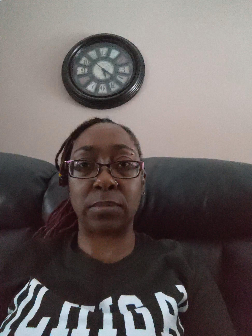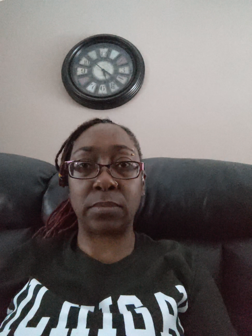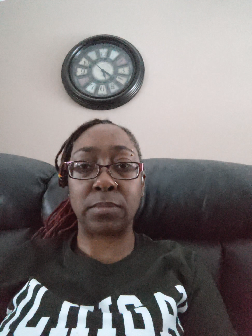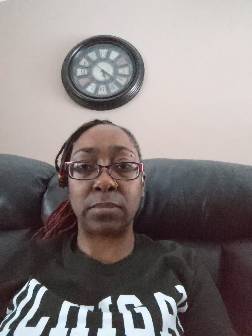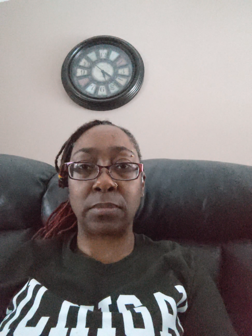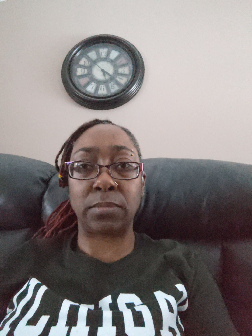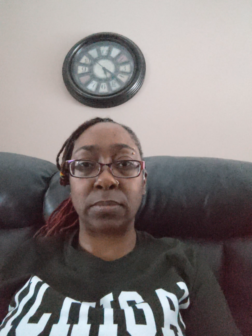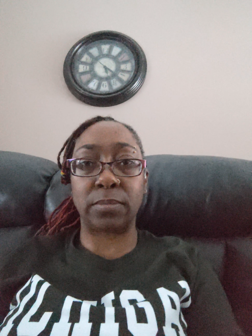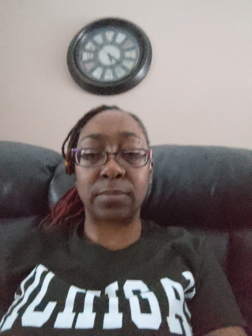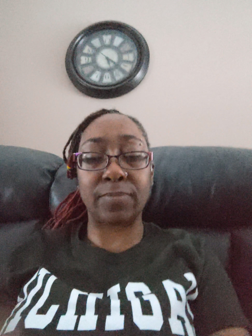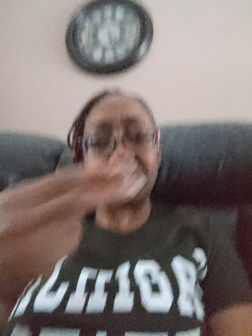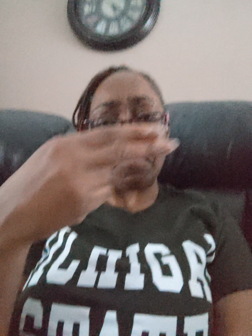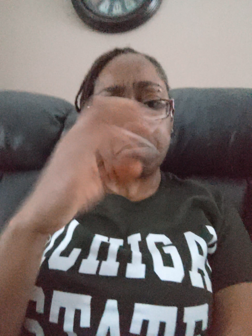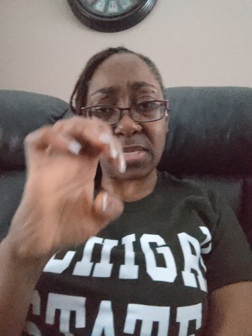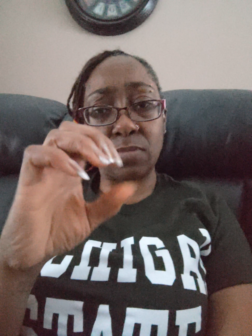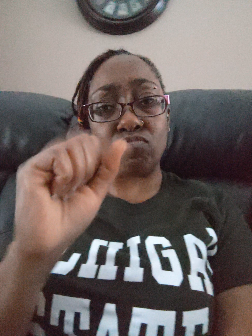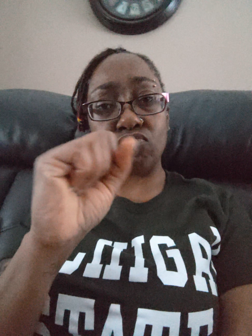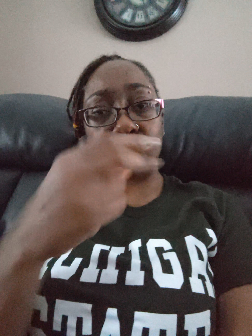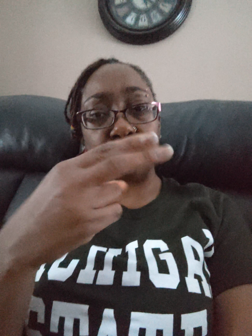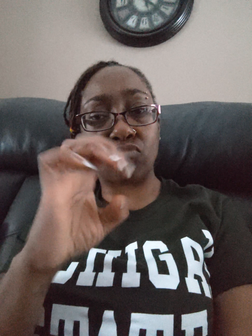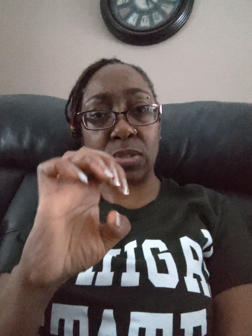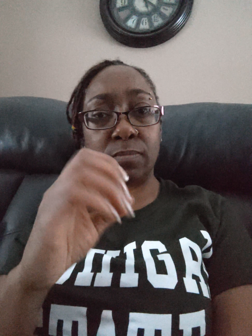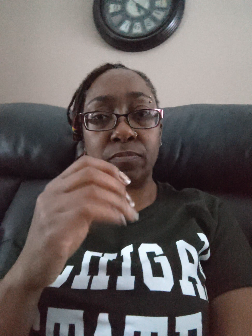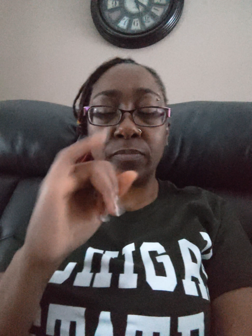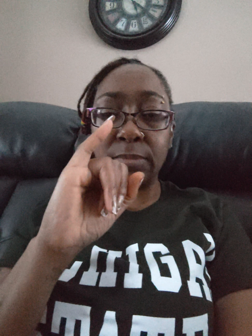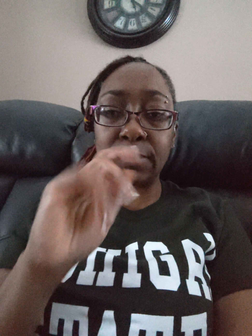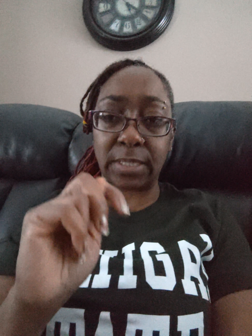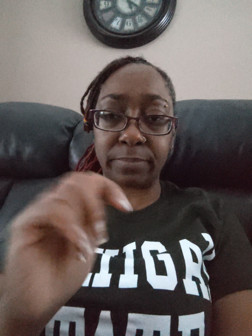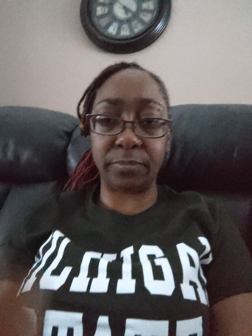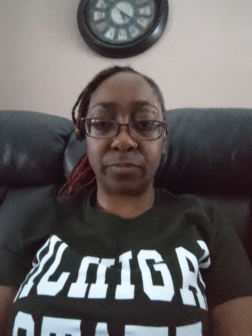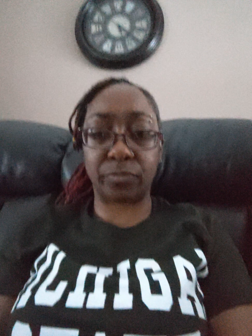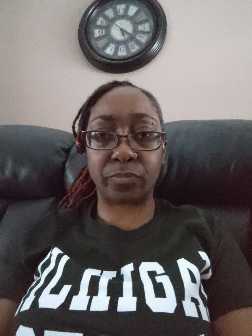he/she/it